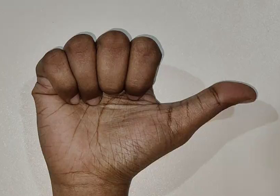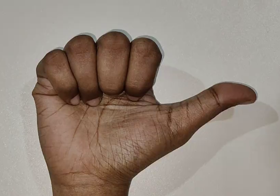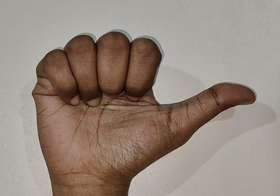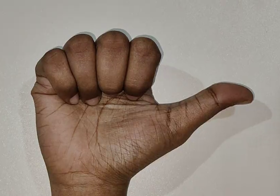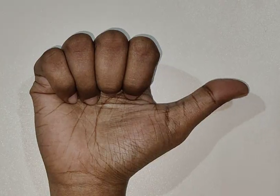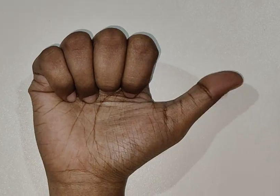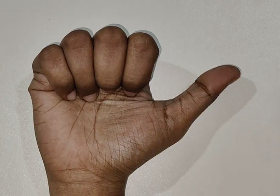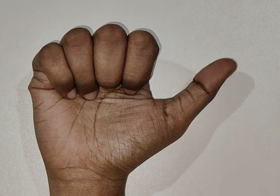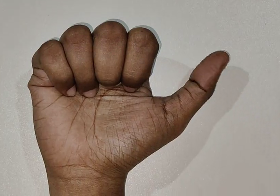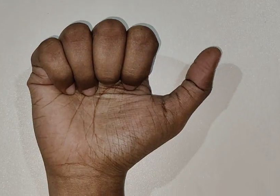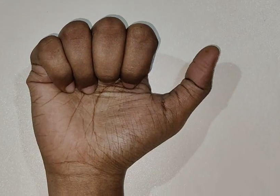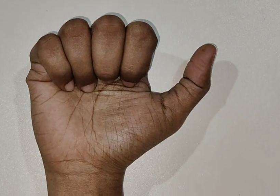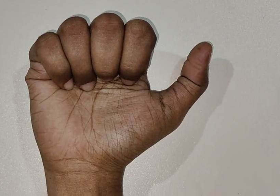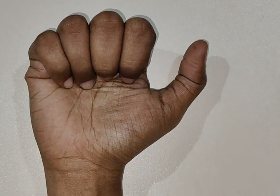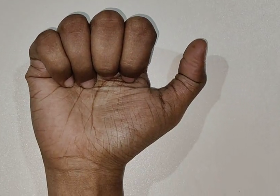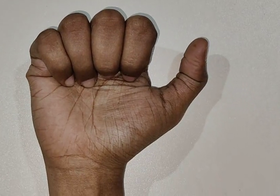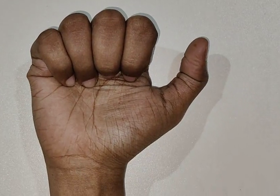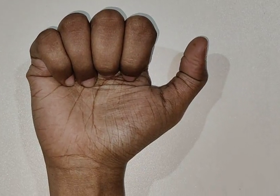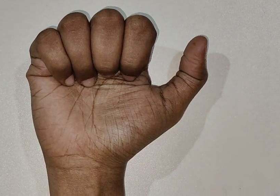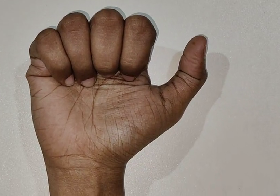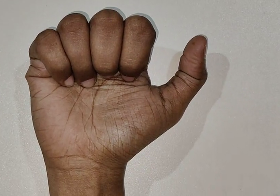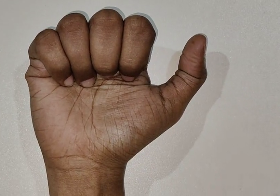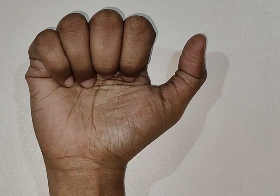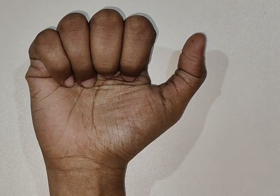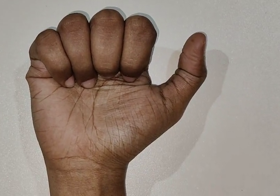ഏ